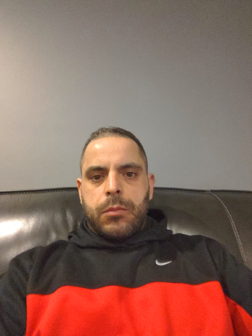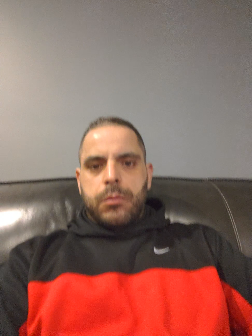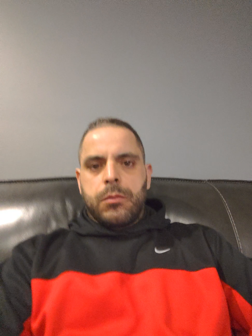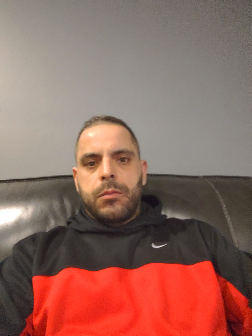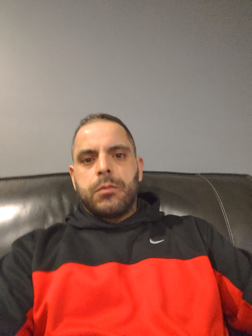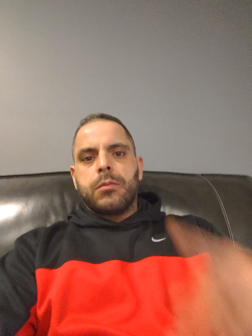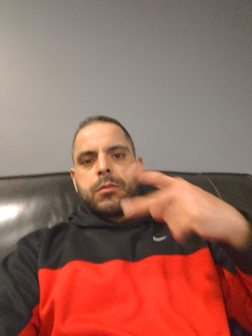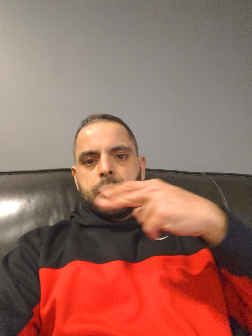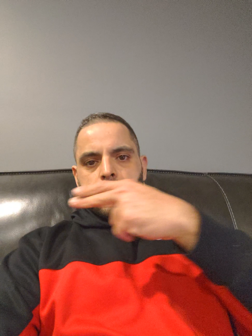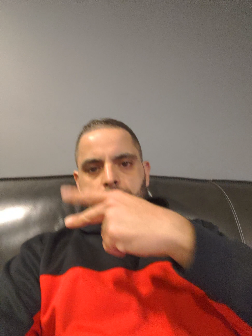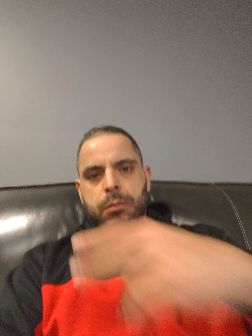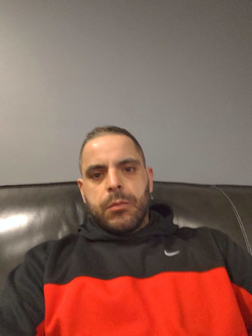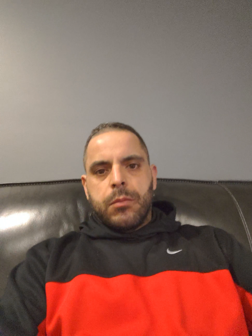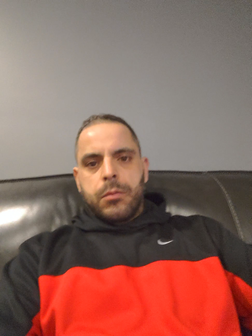scissors